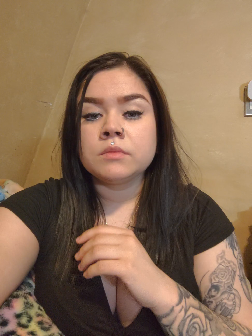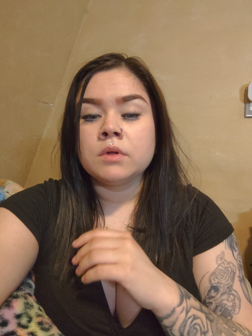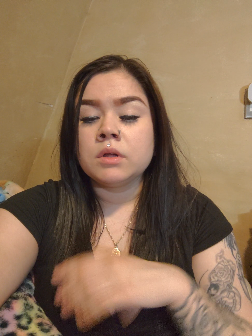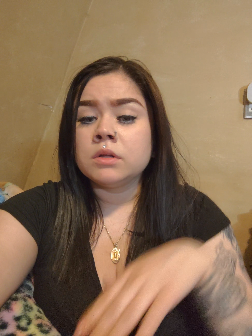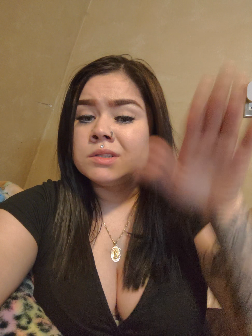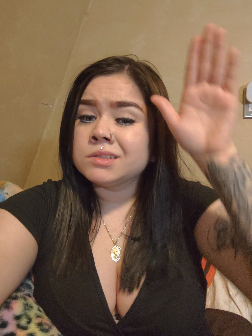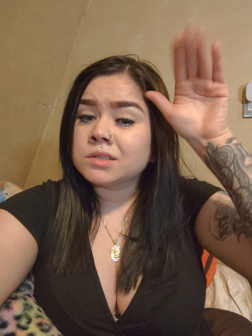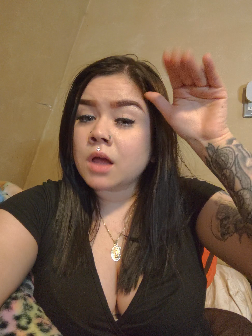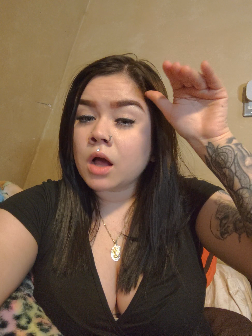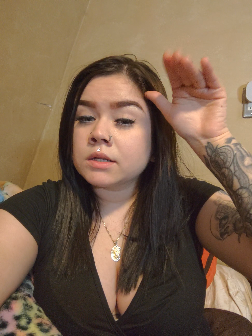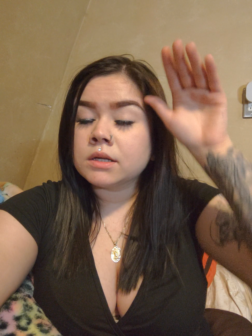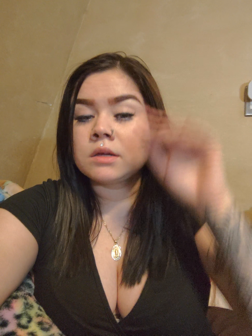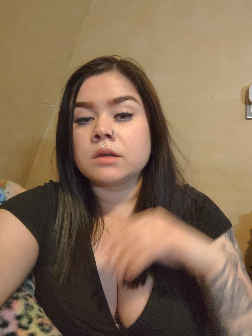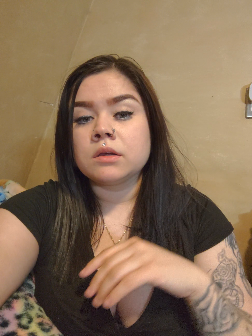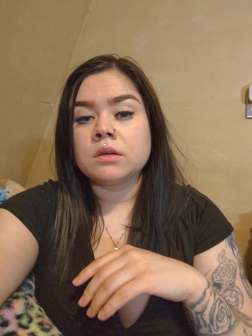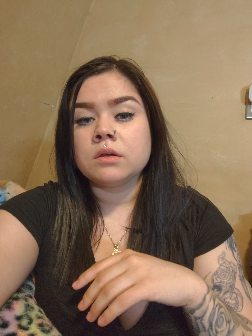donkey